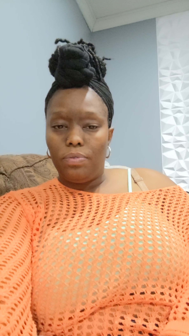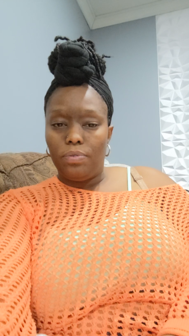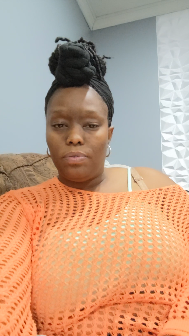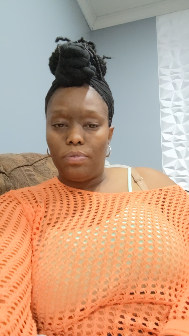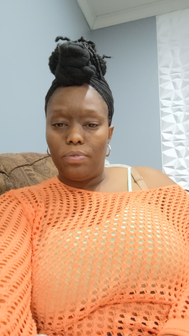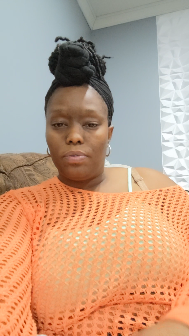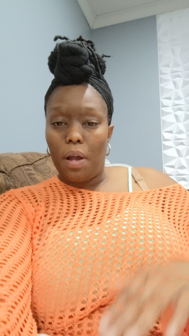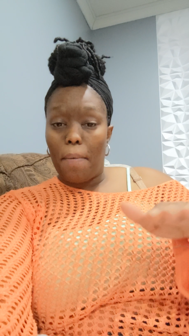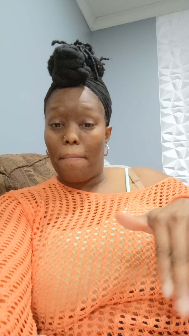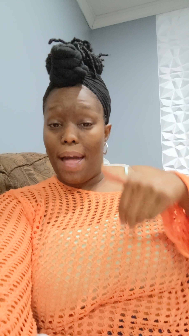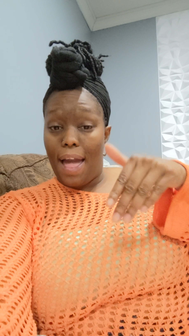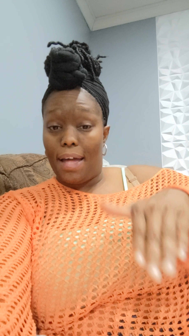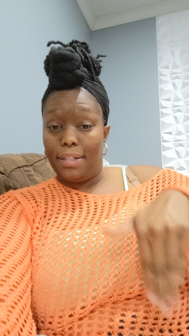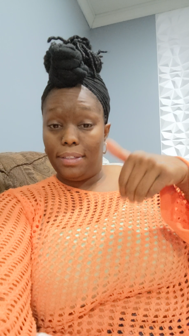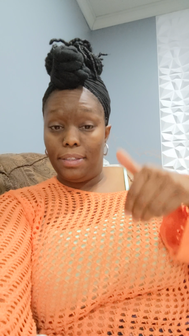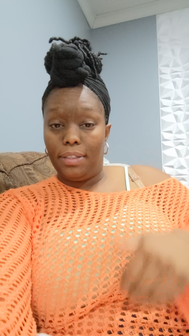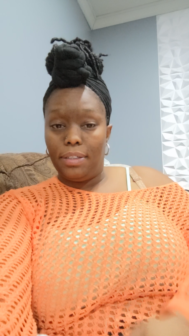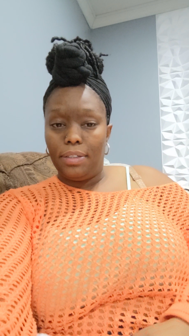pants